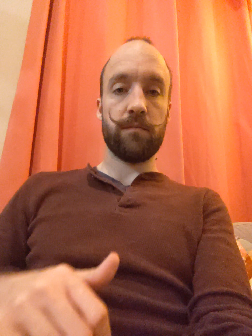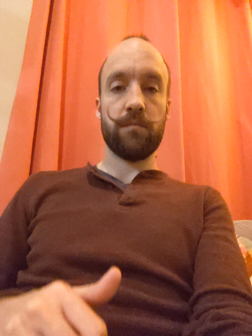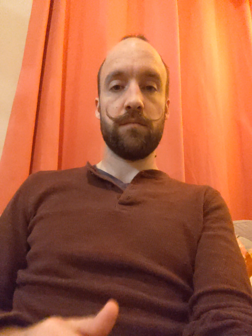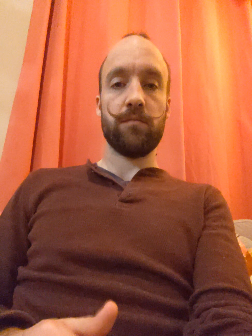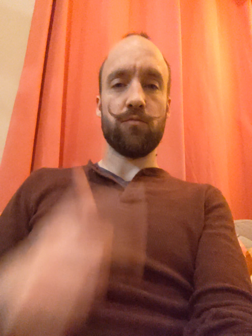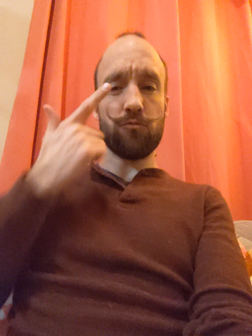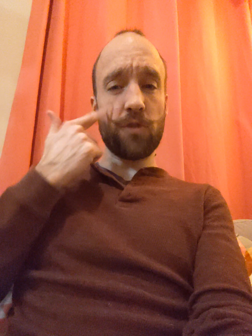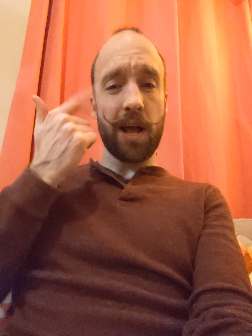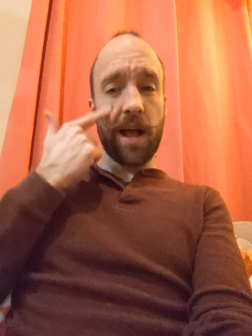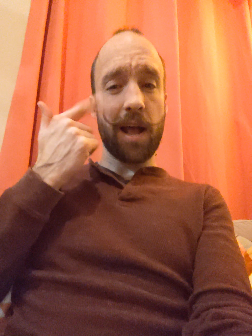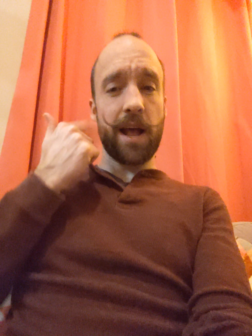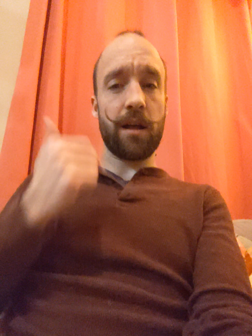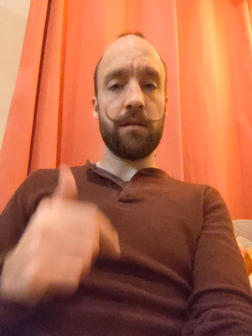cry